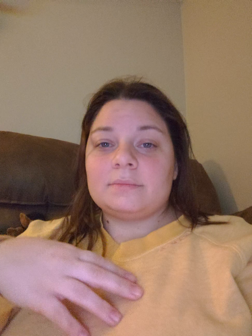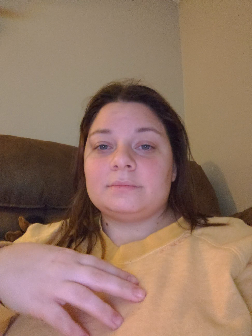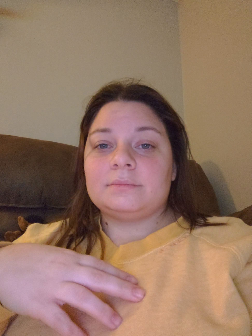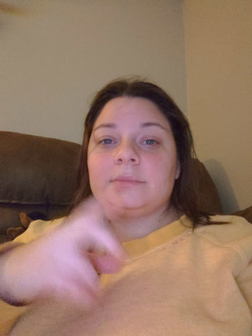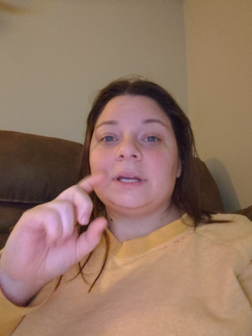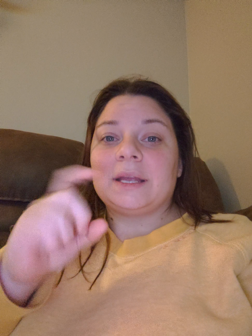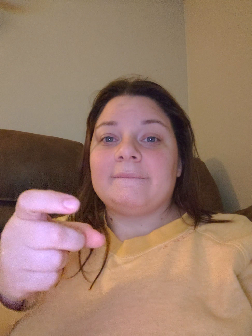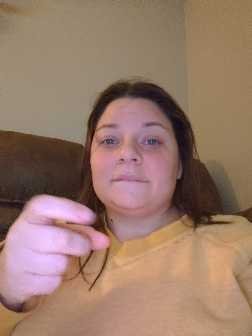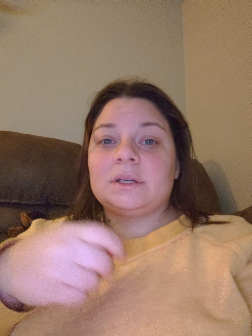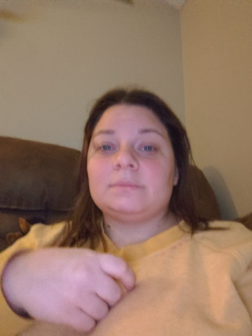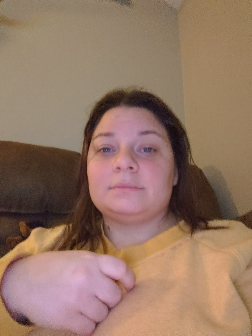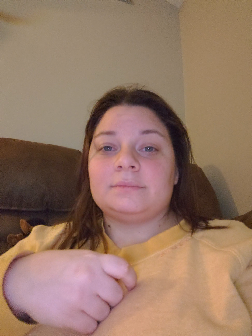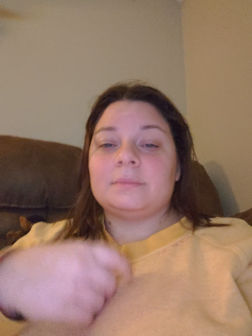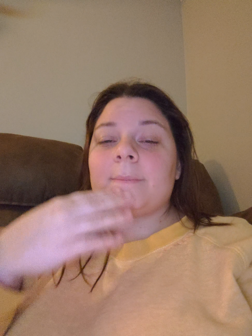gift